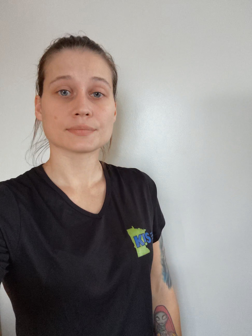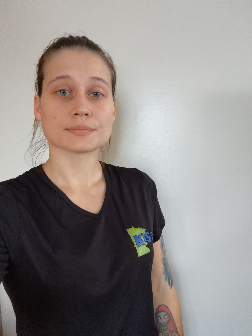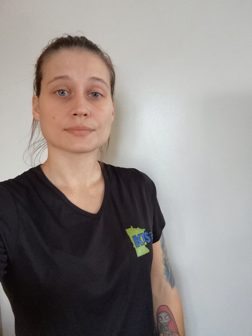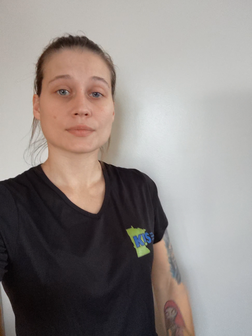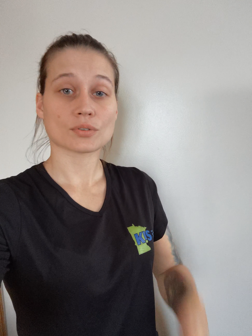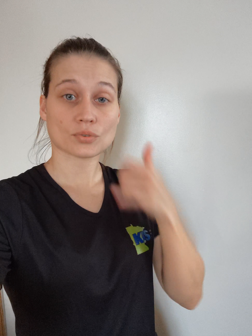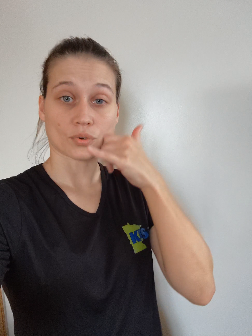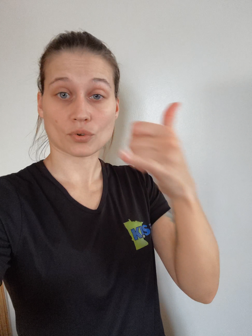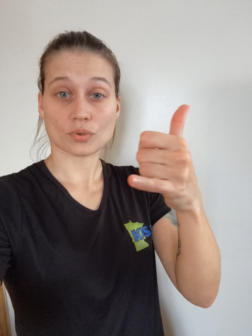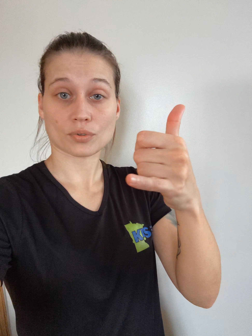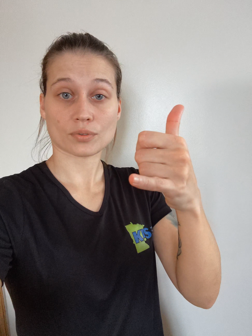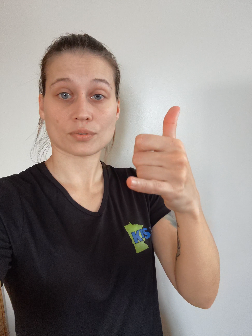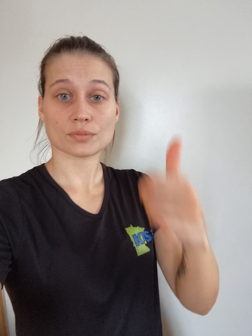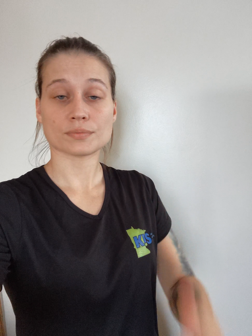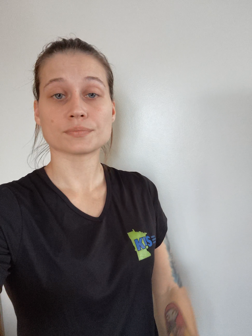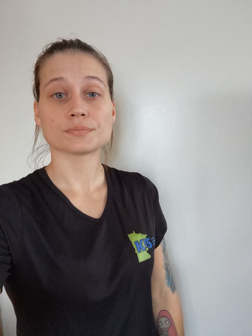call on the phone